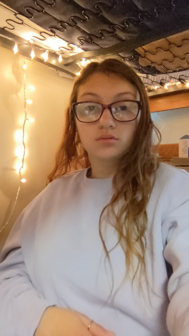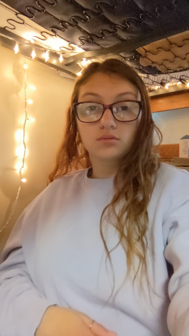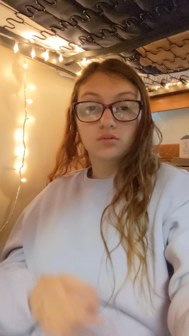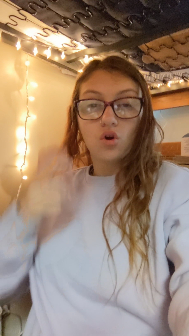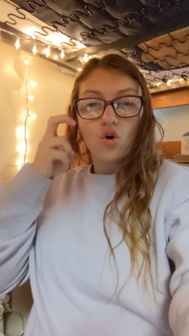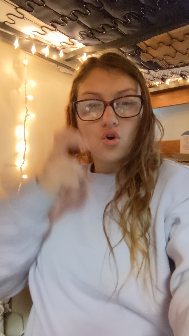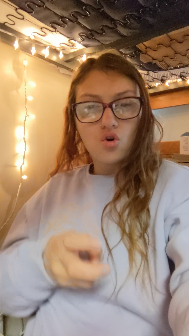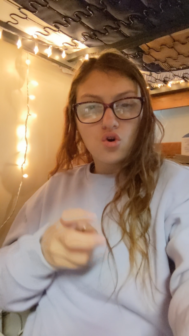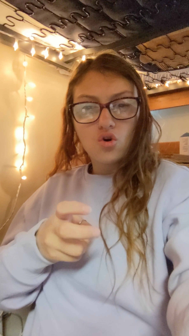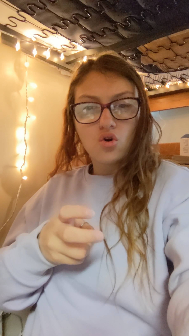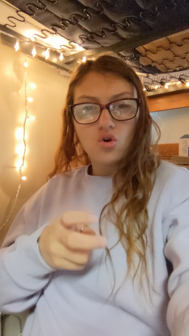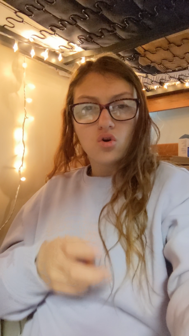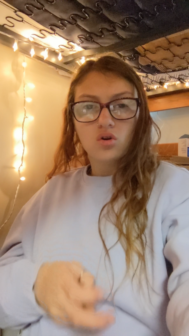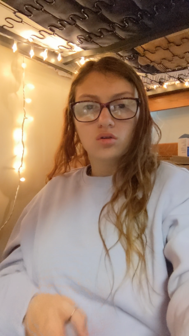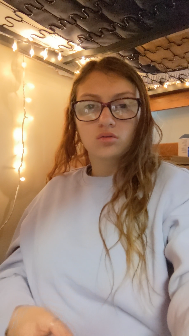hard